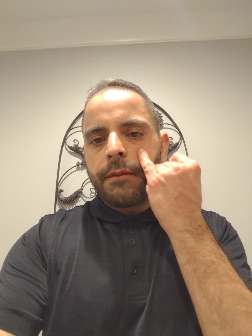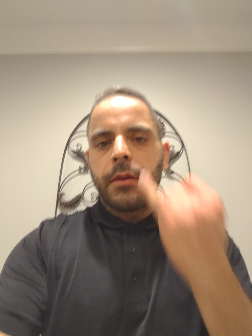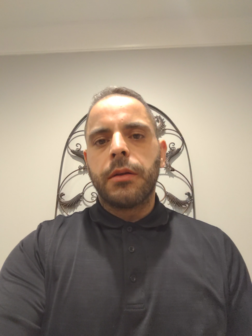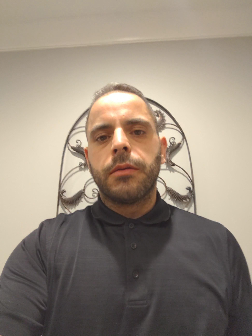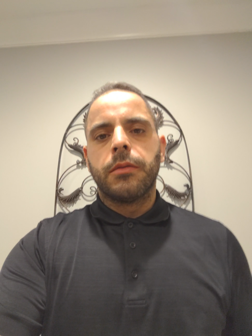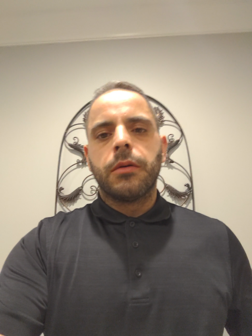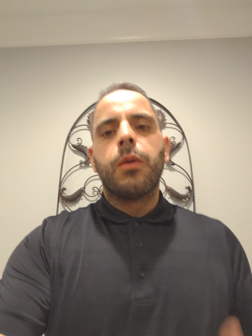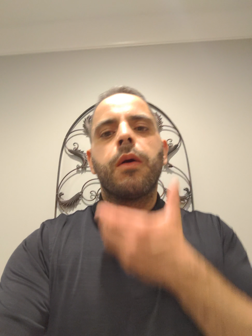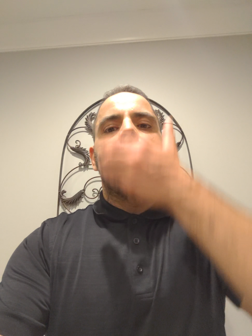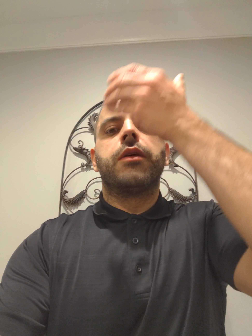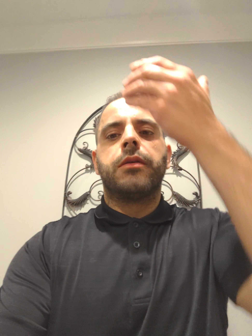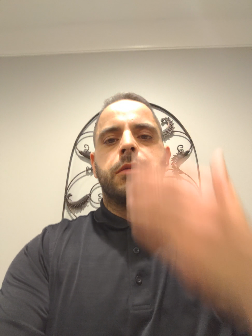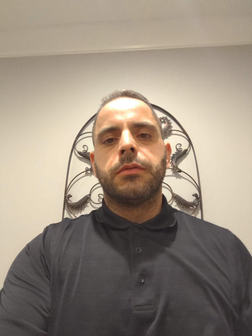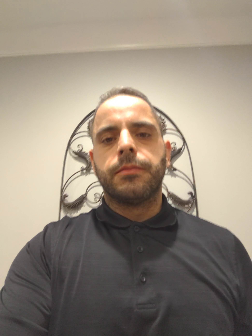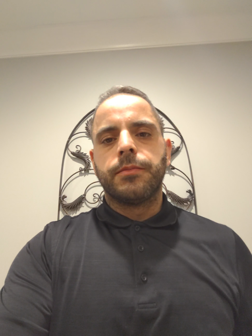giraffe